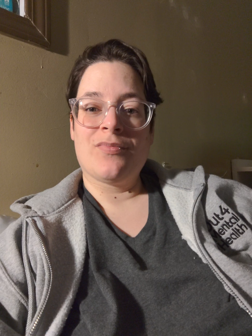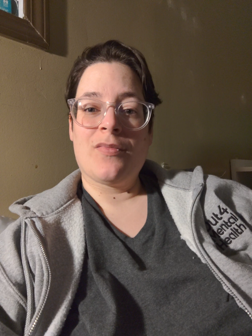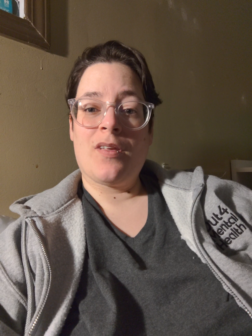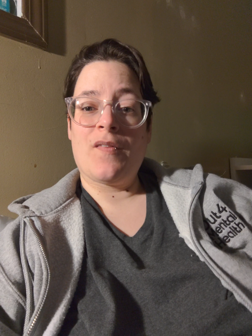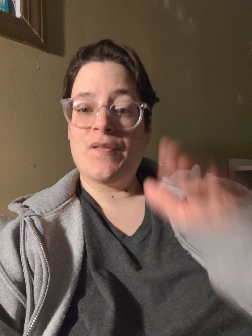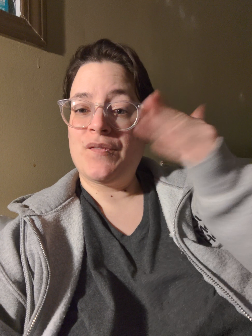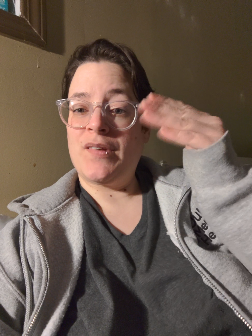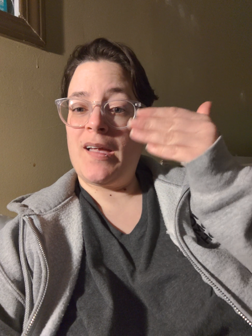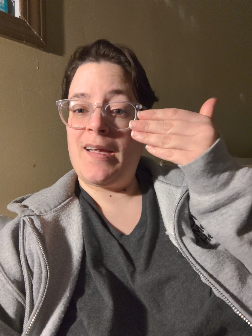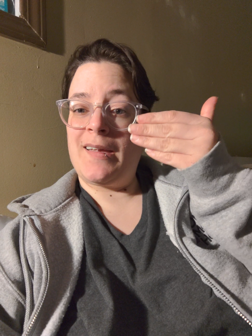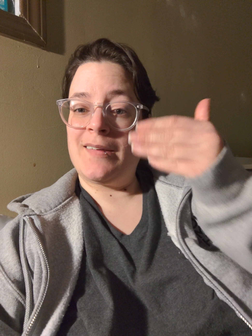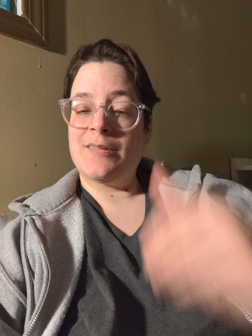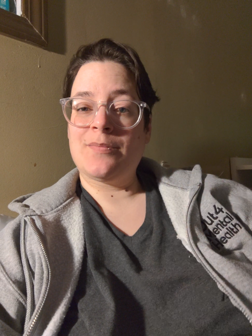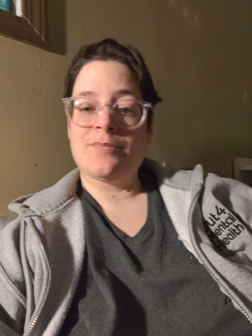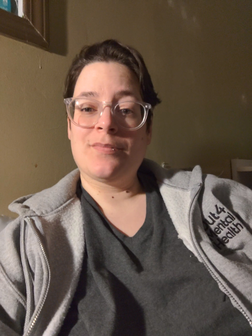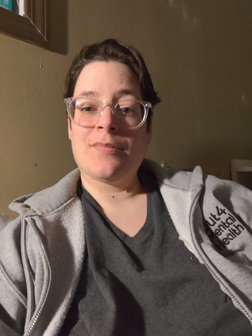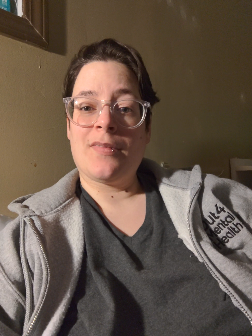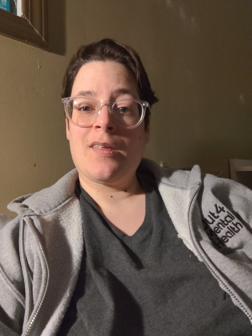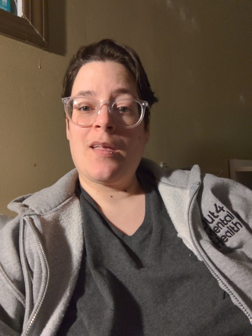flag